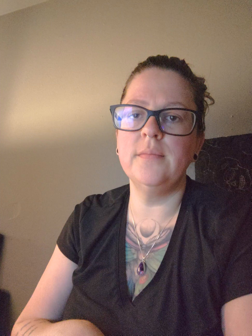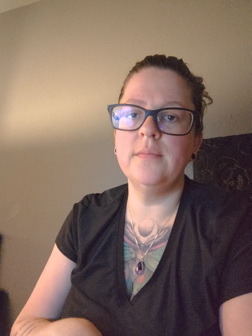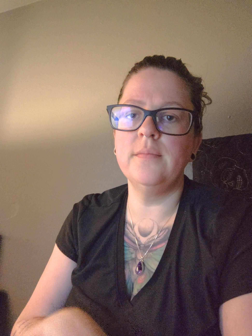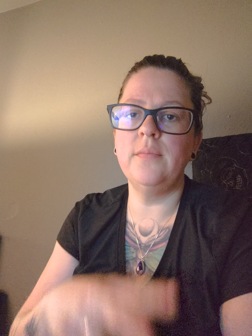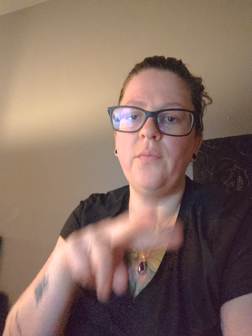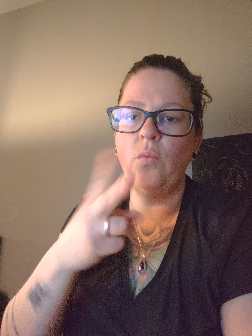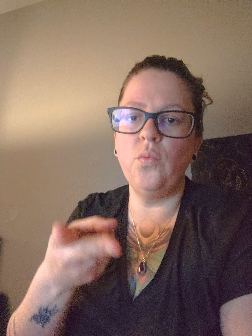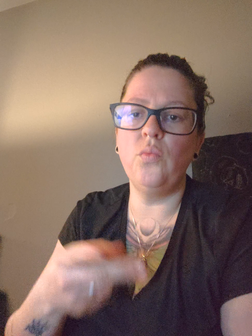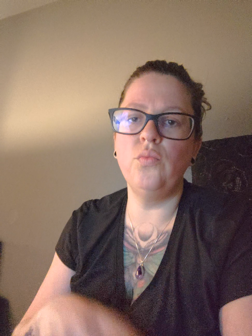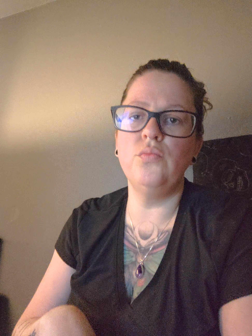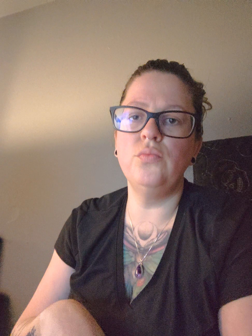fall